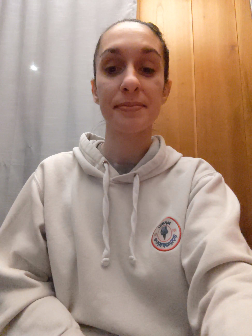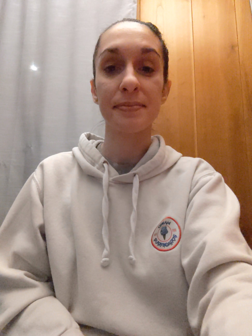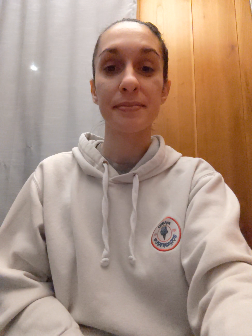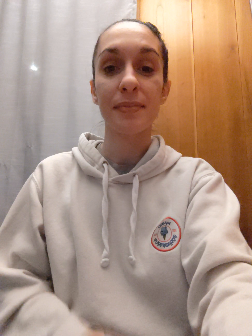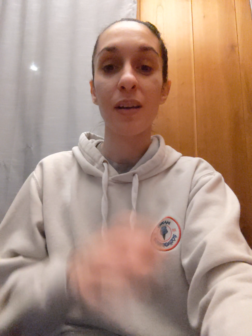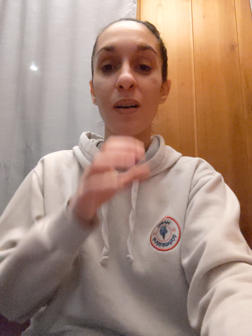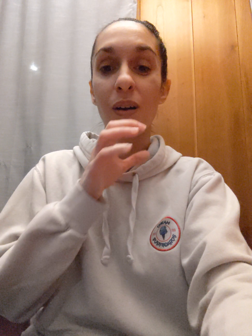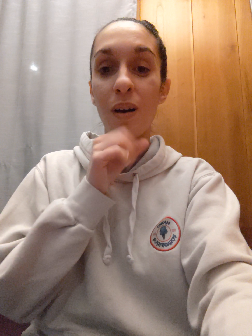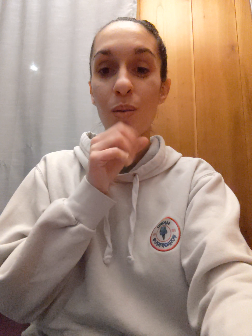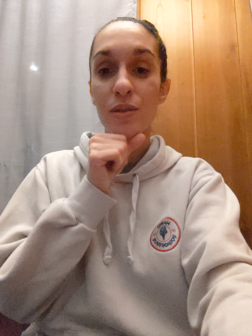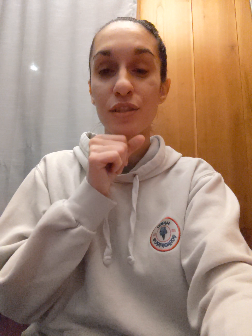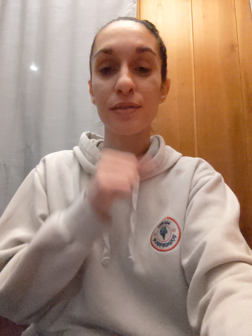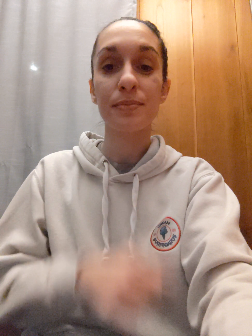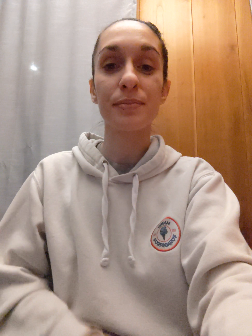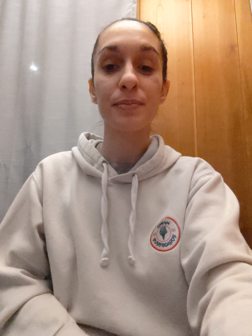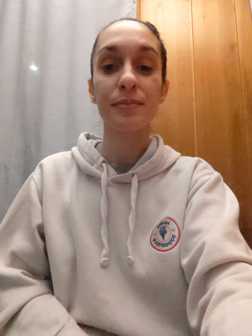orange